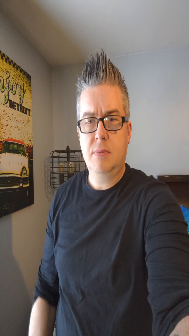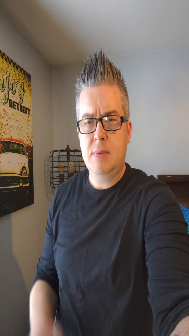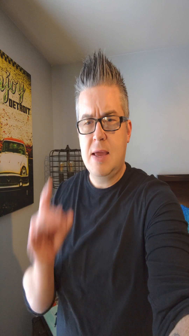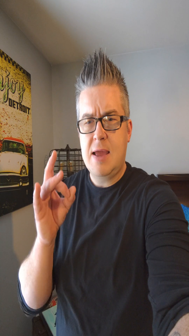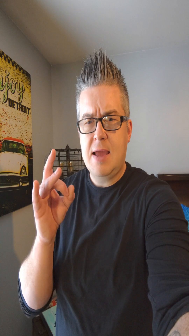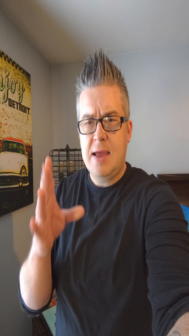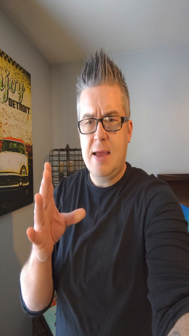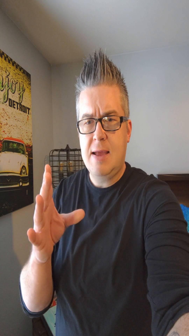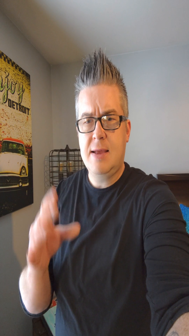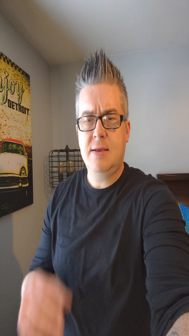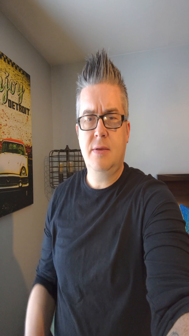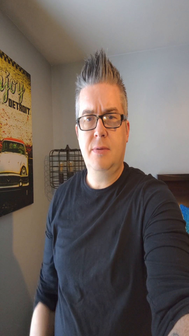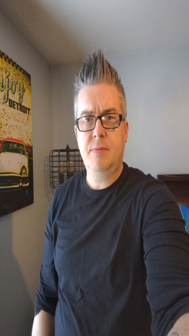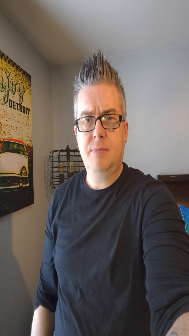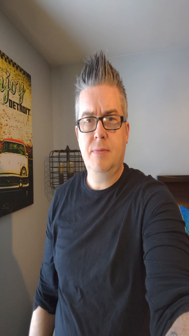hate